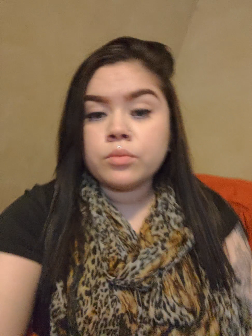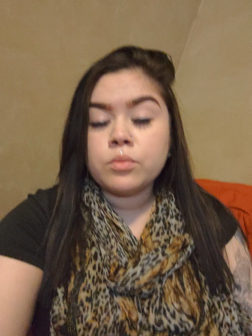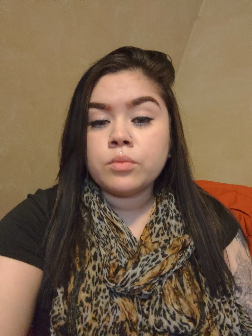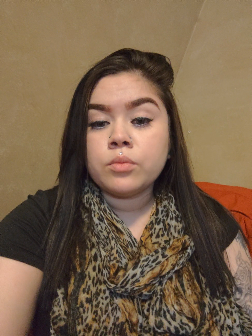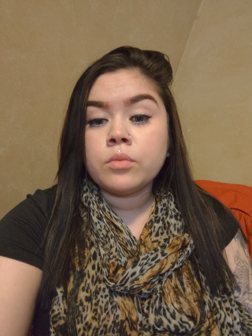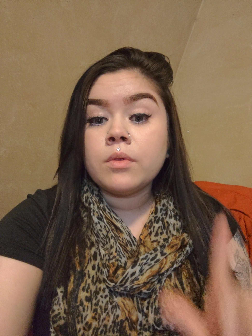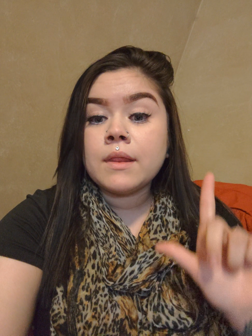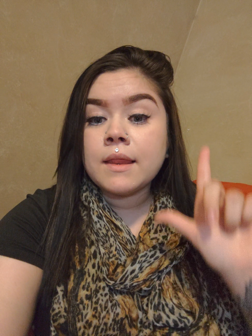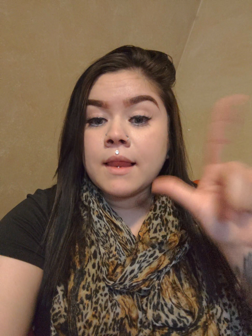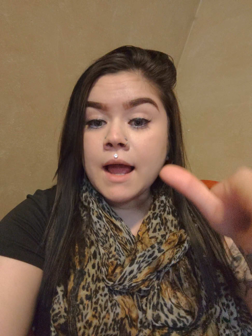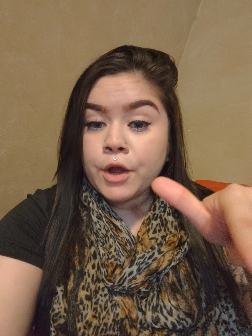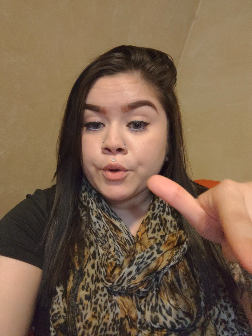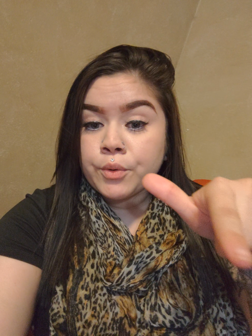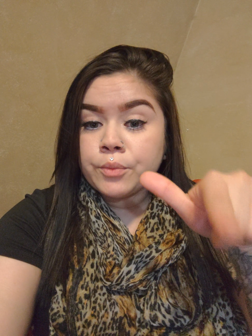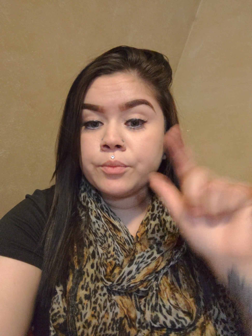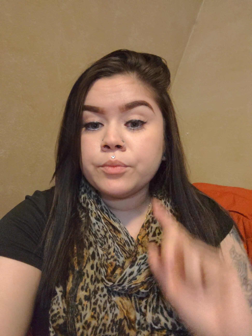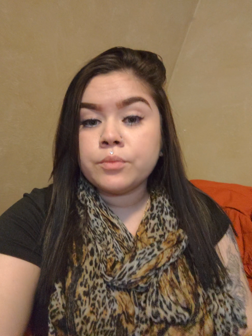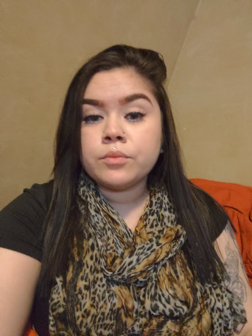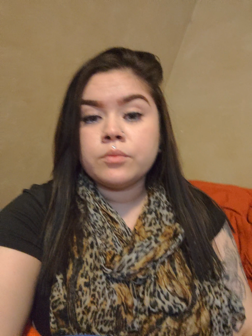later